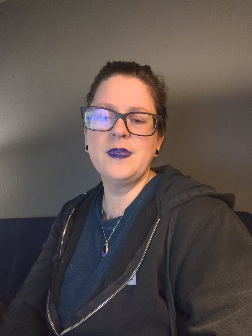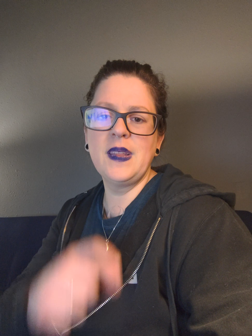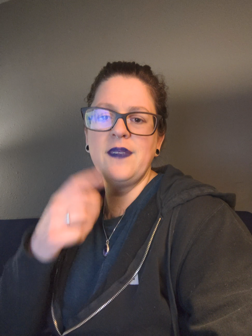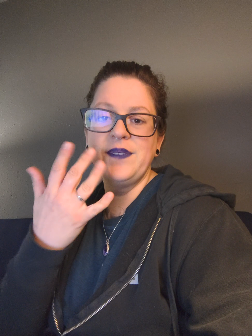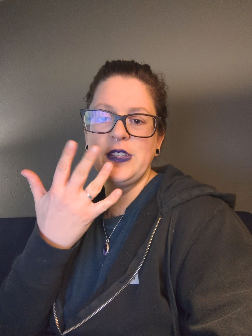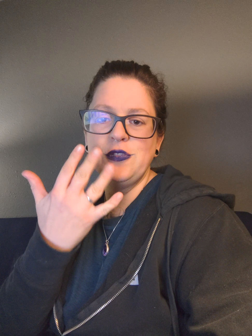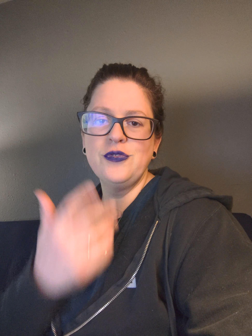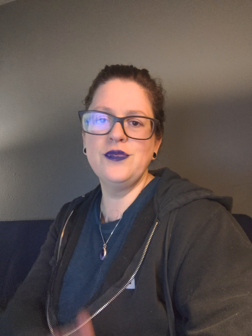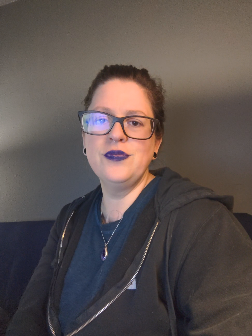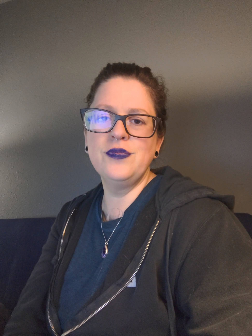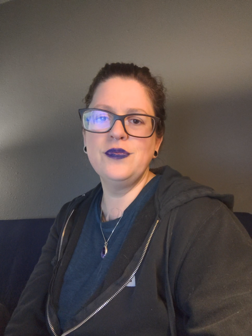finger